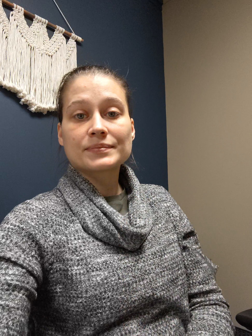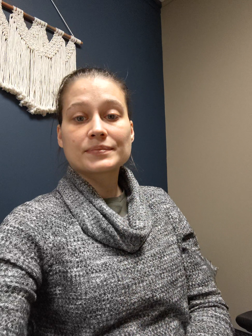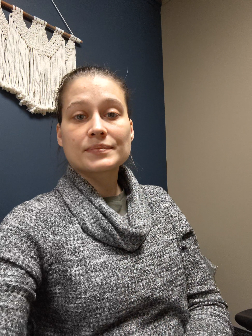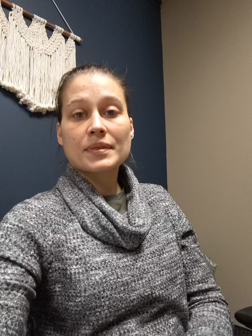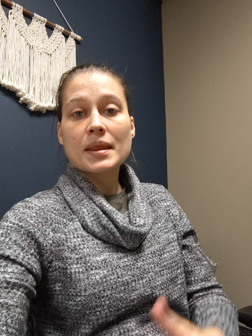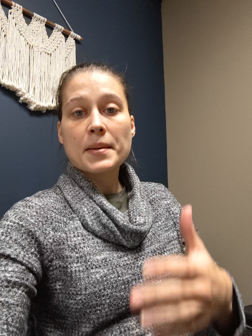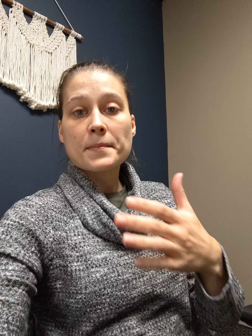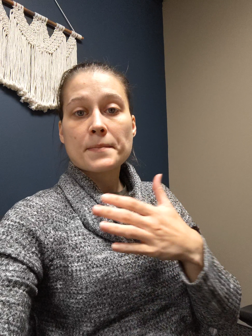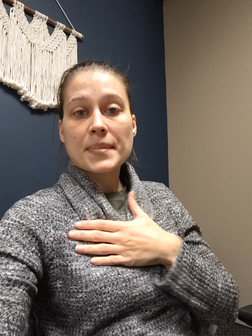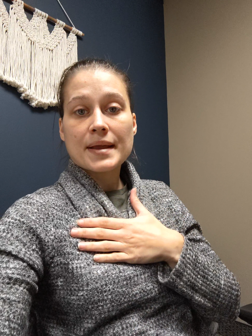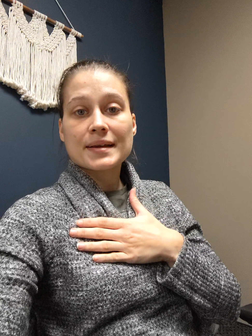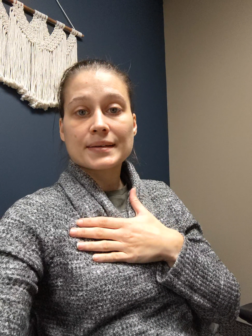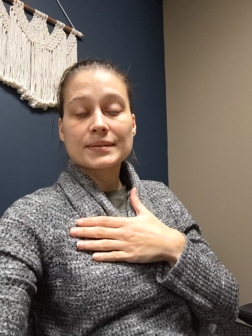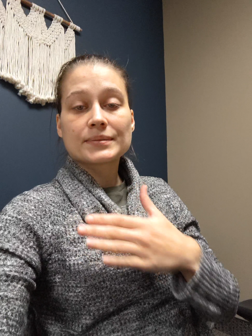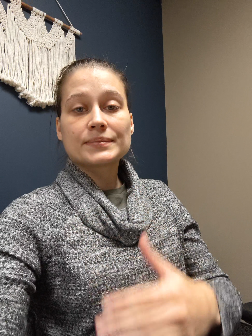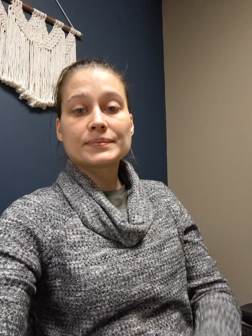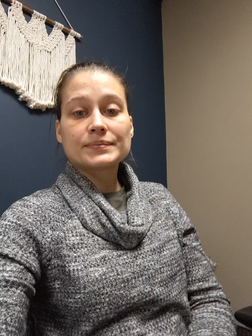my